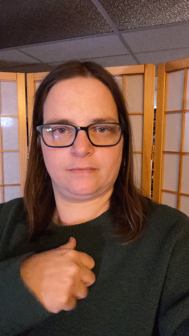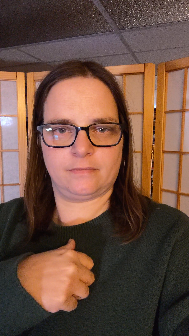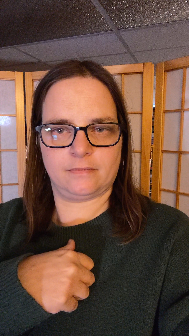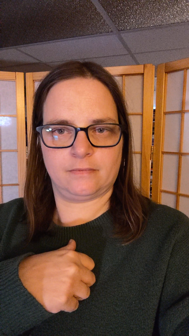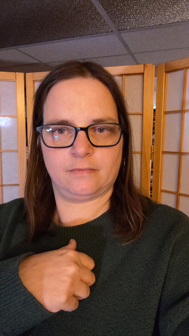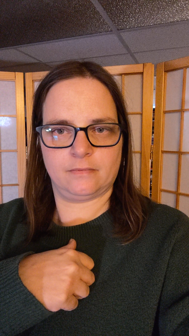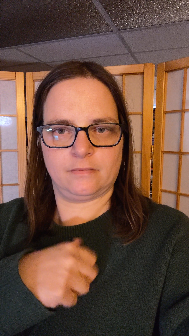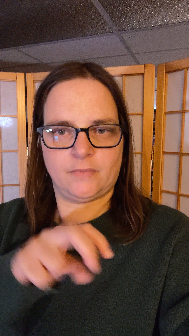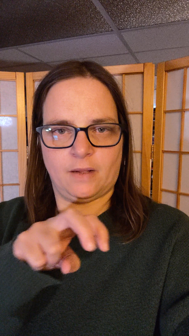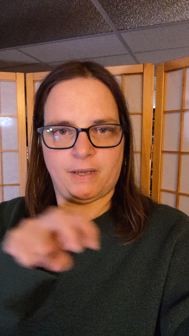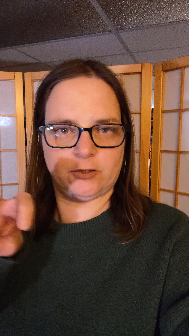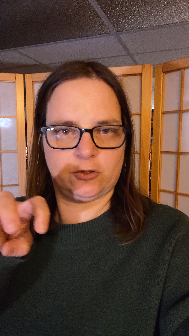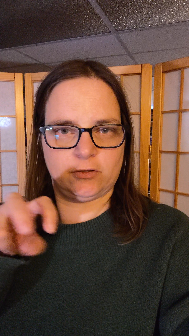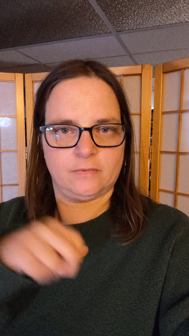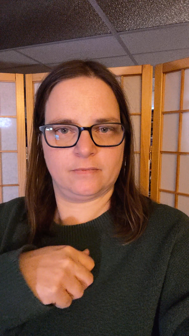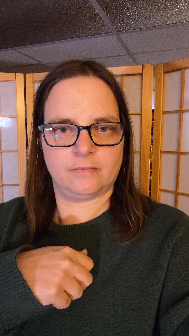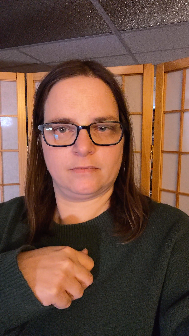bench